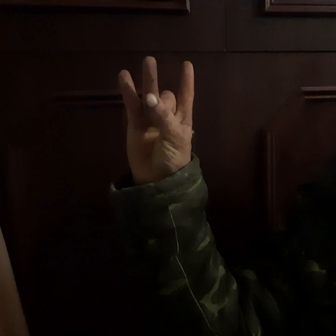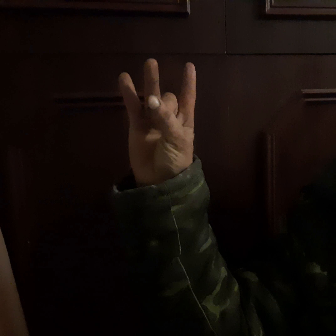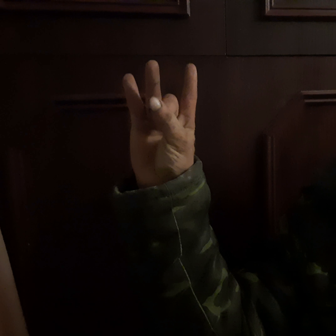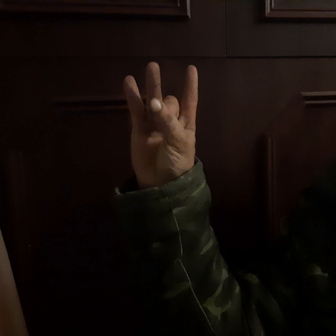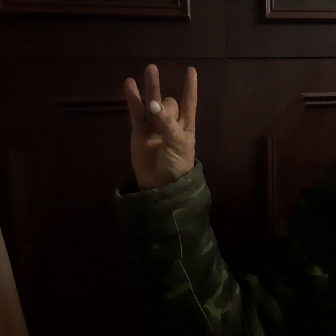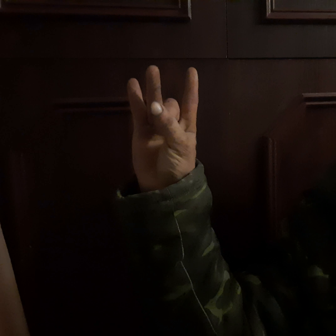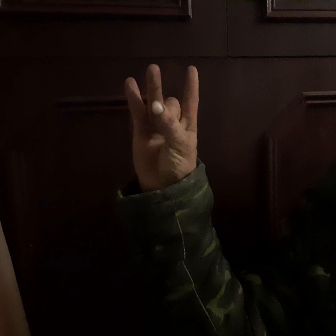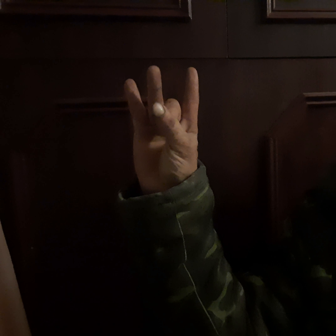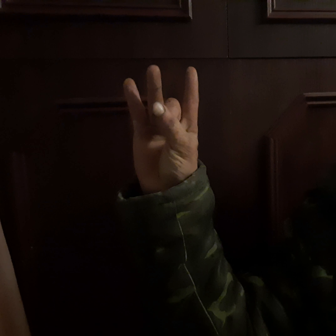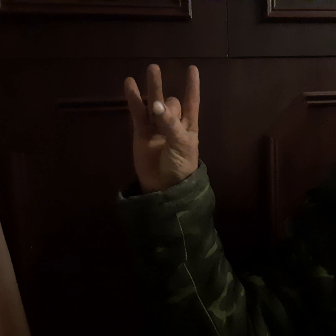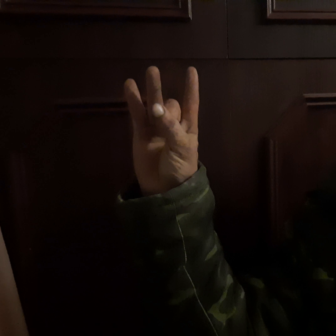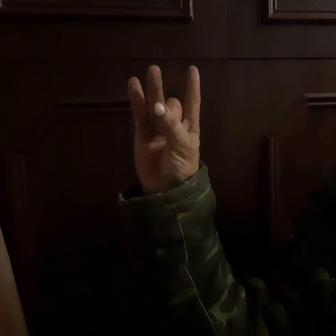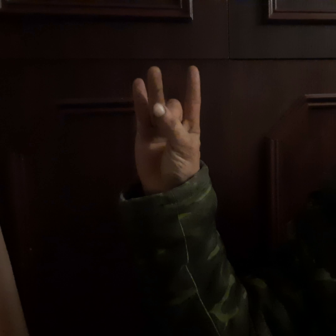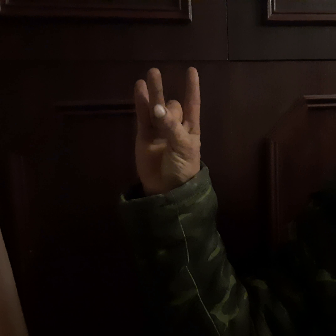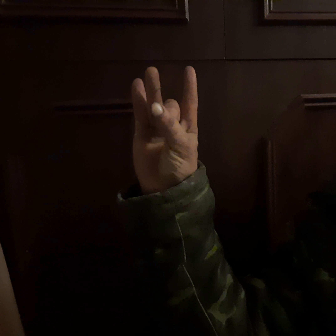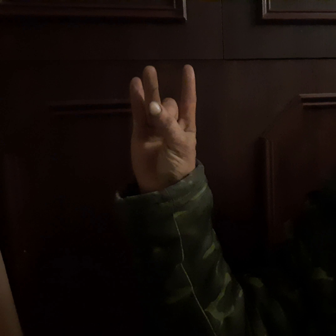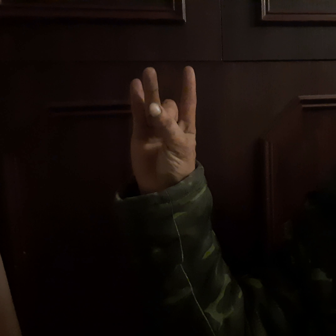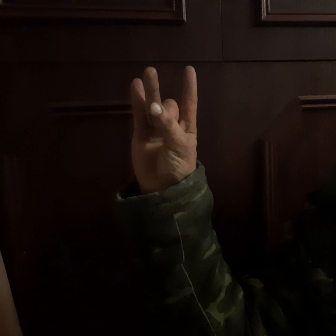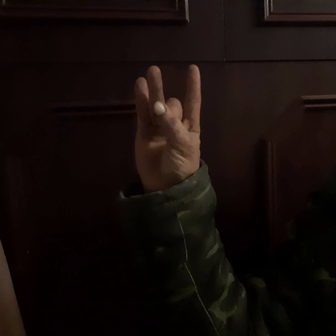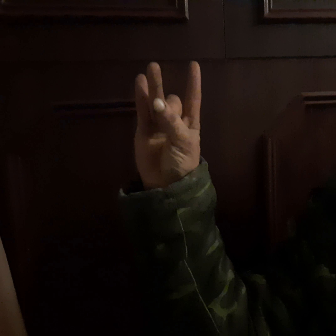Р